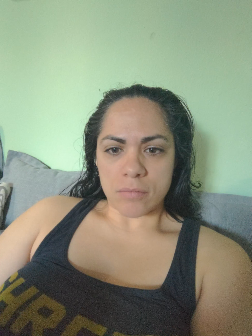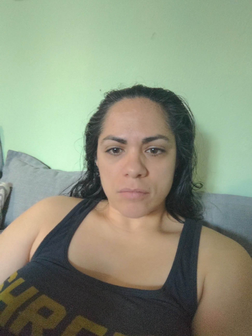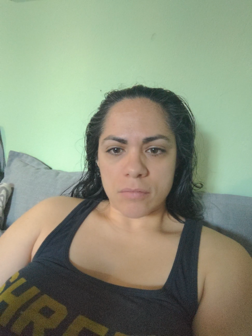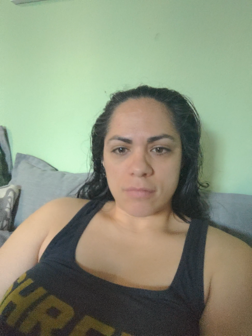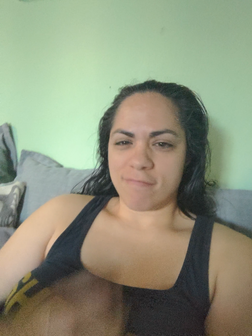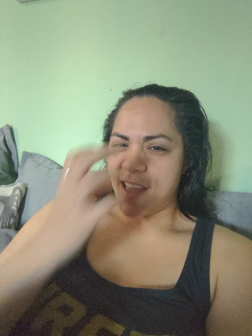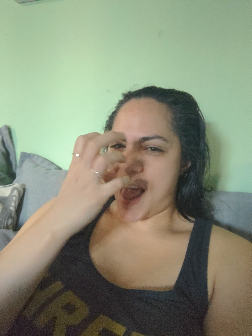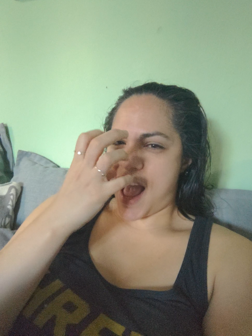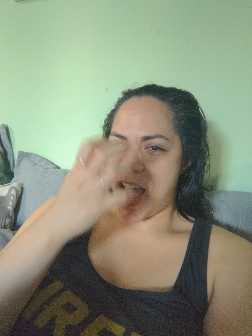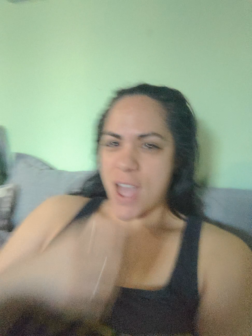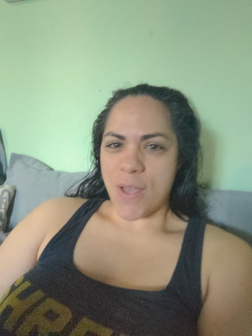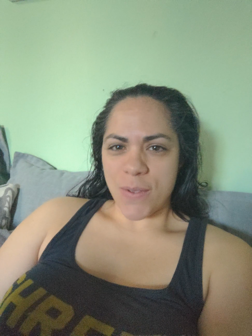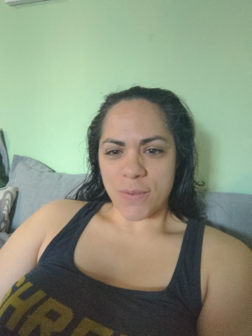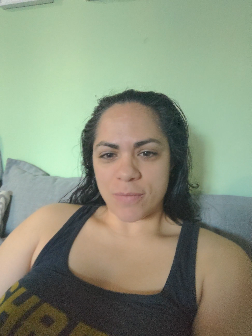clown